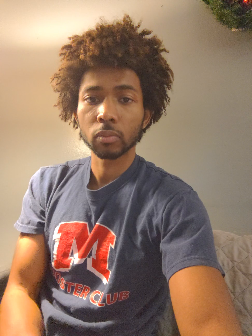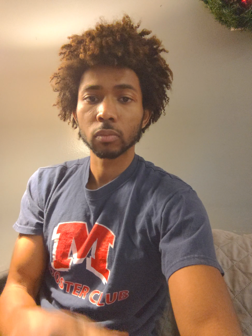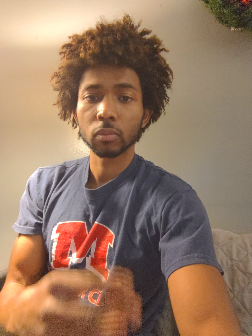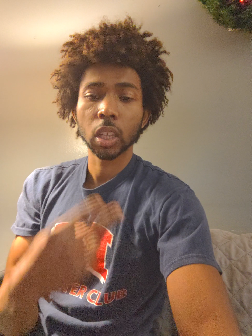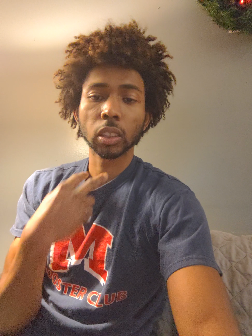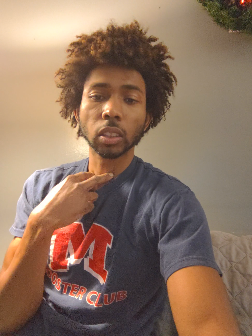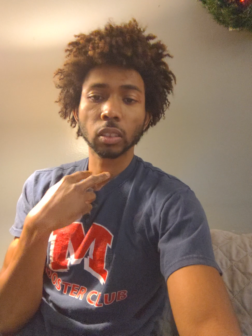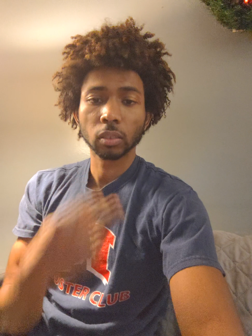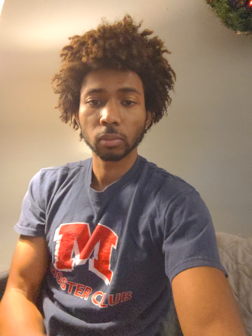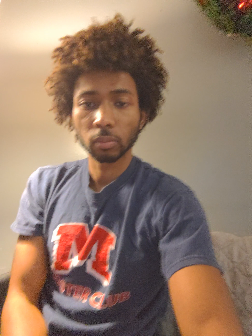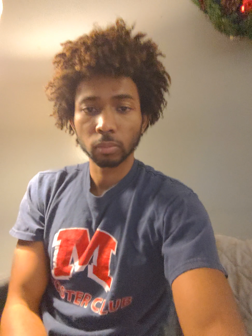stuck